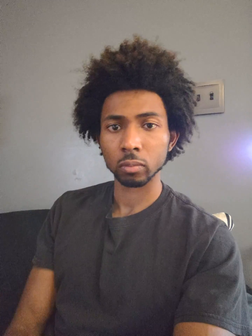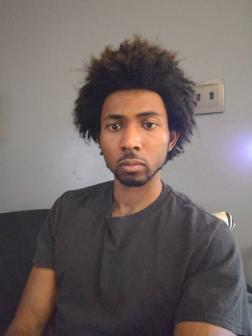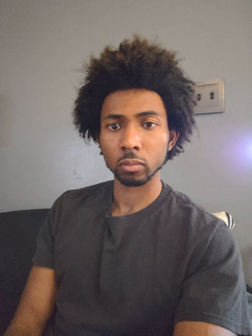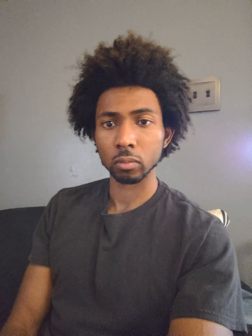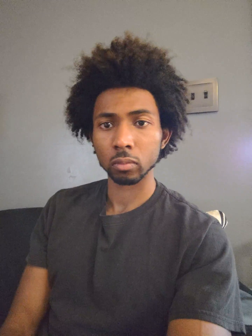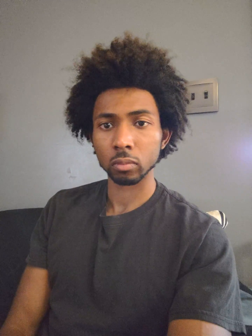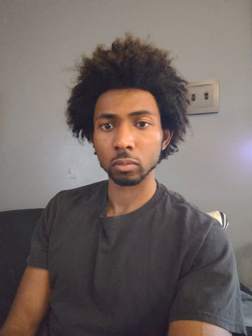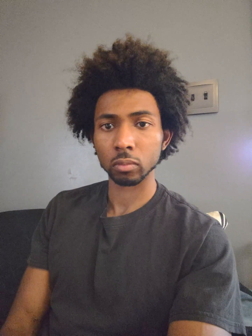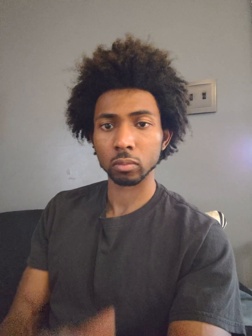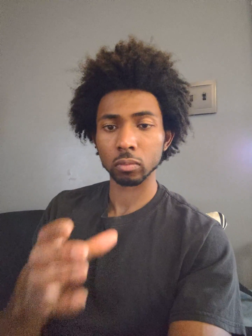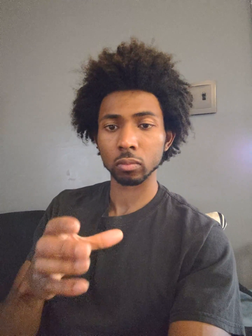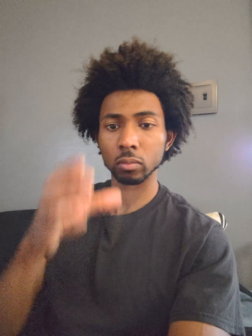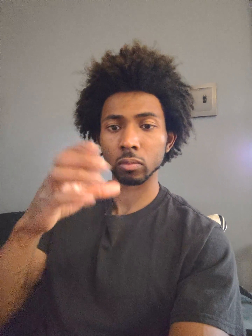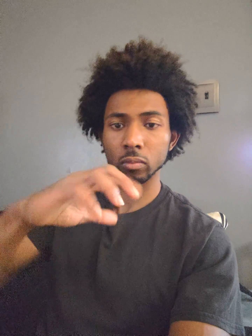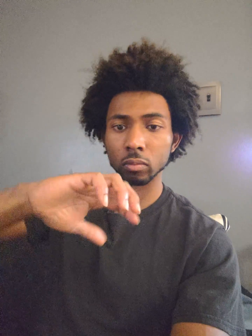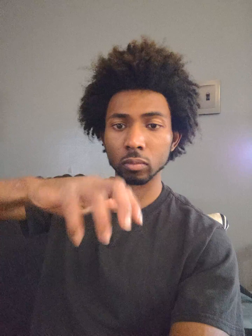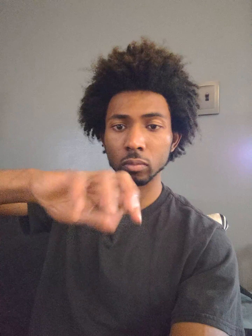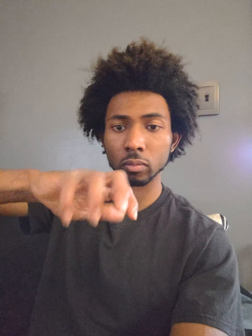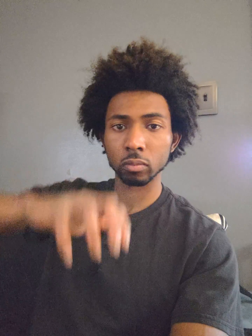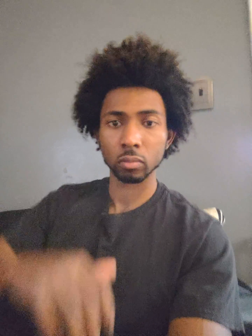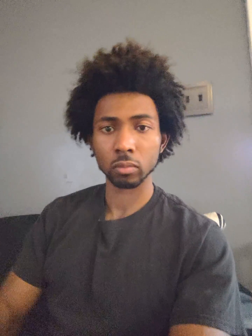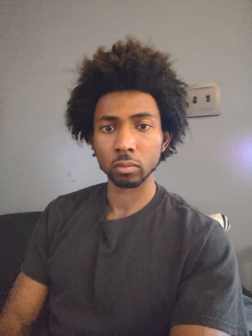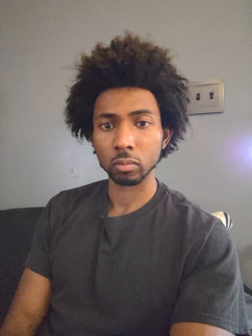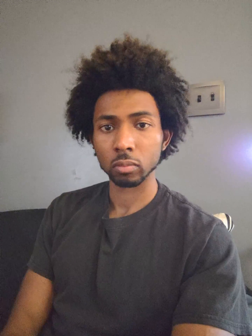jar